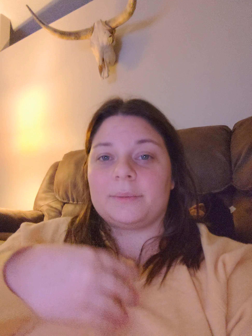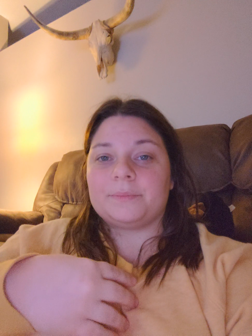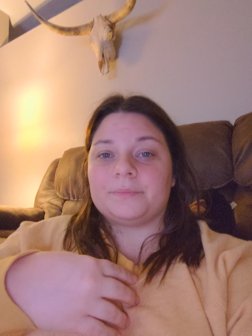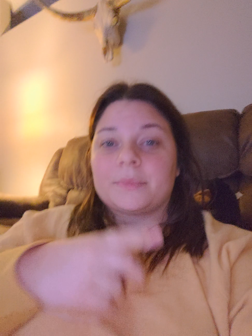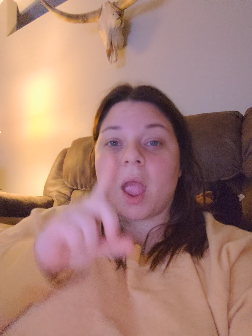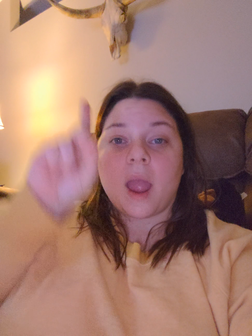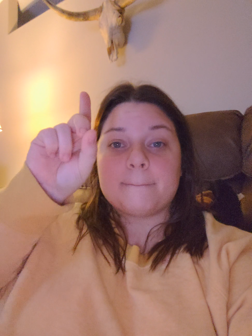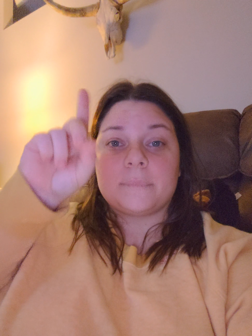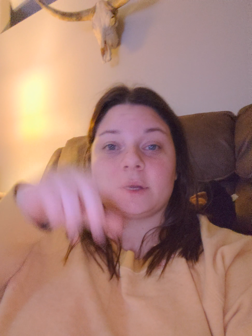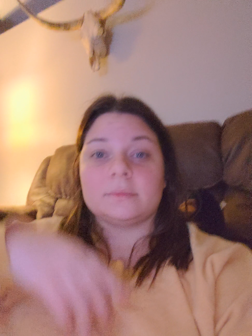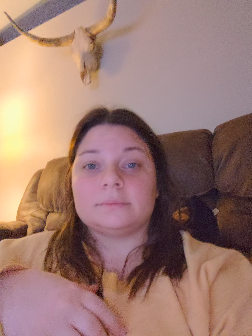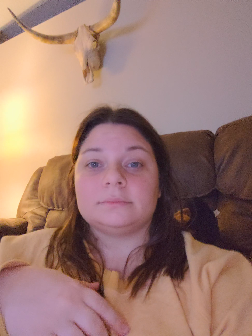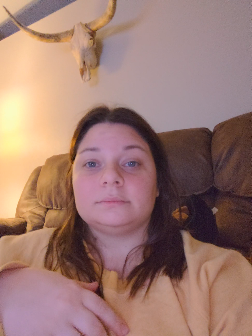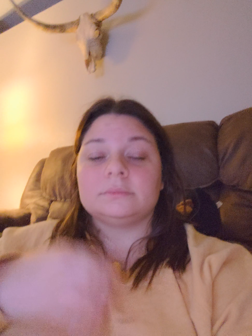up